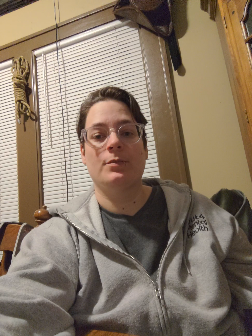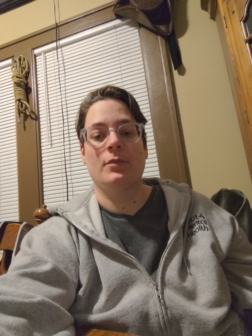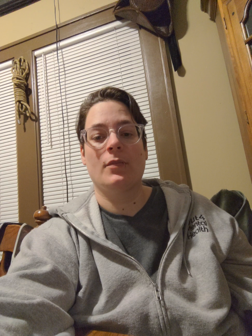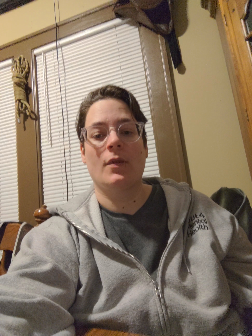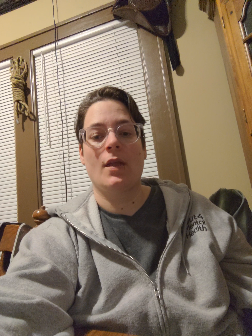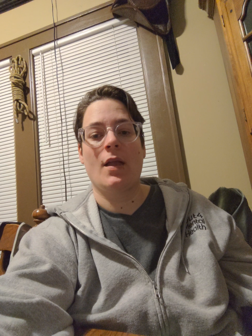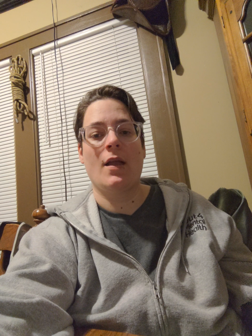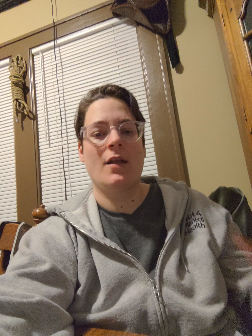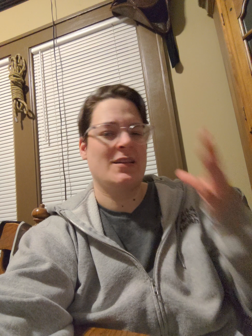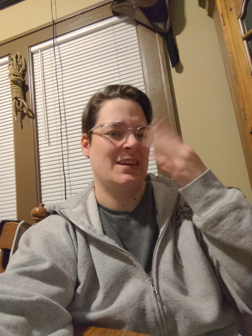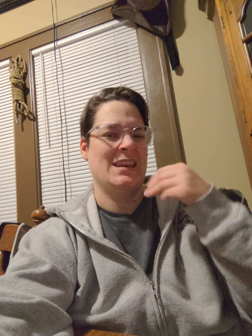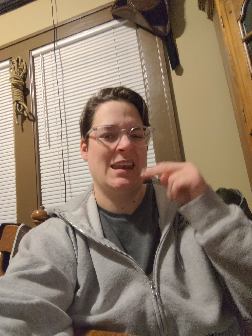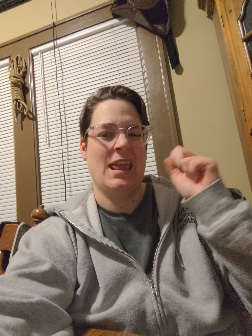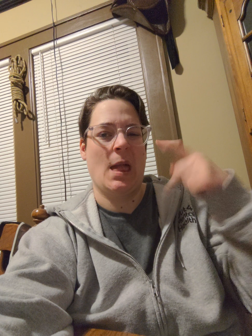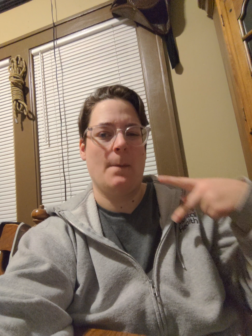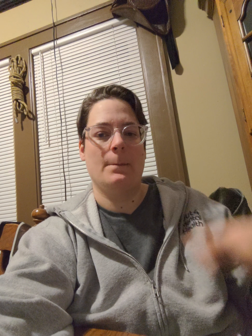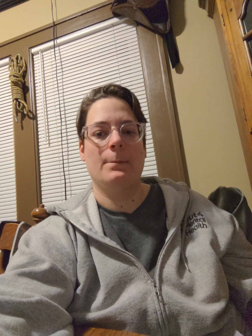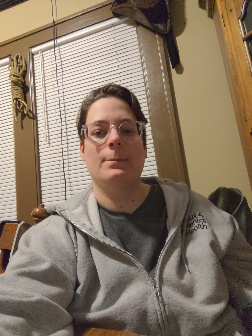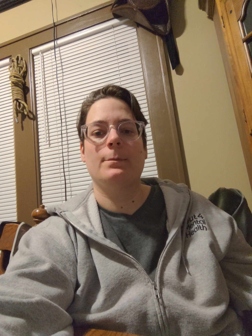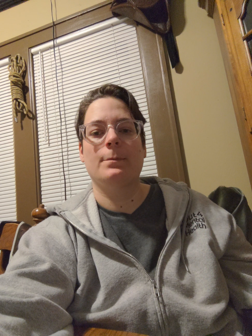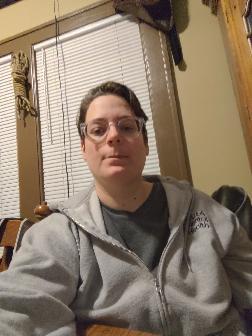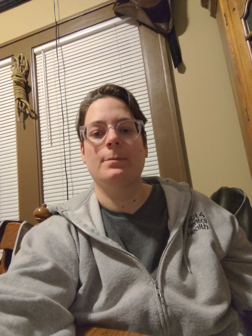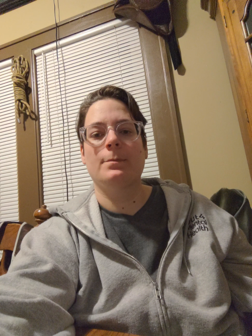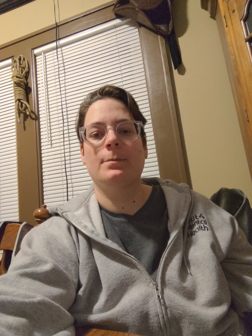nap